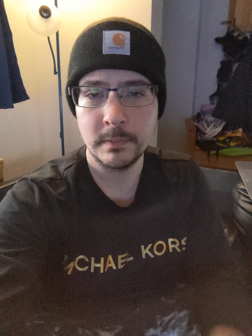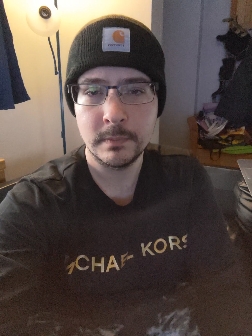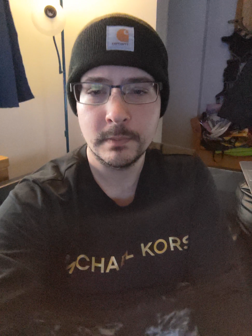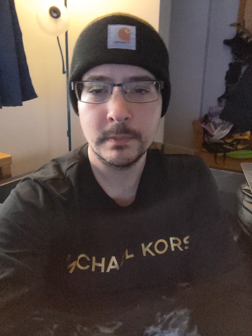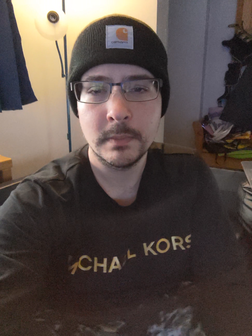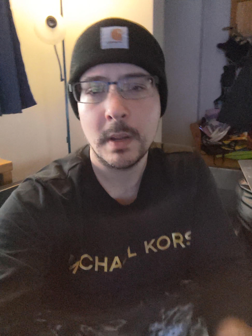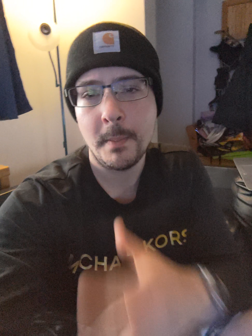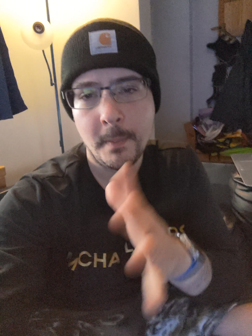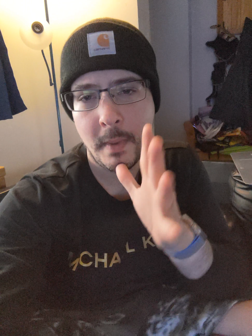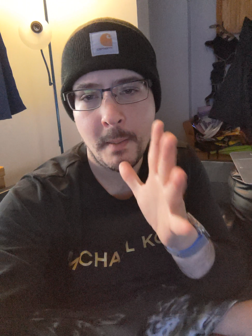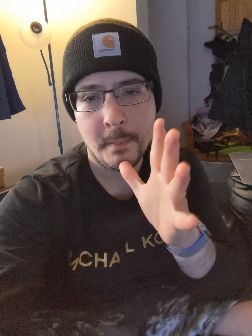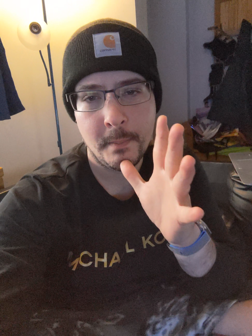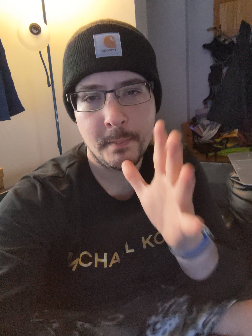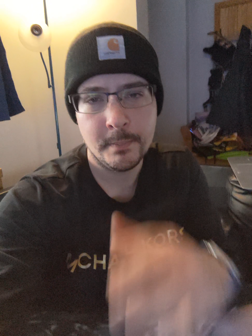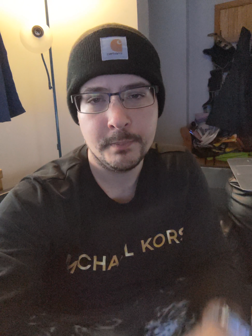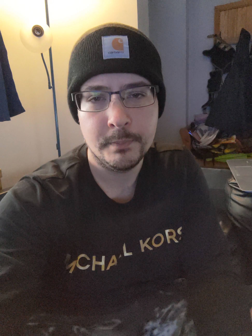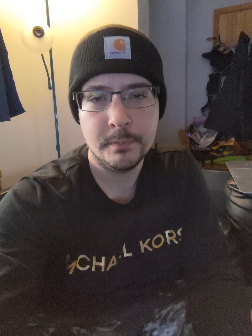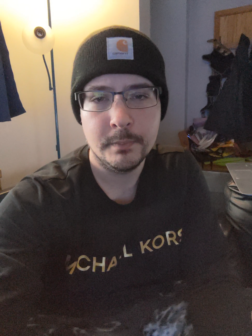mom